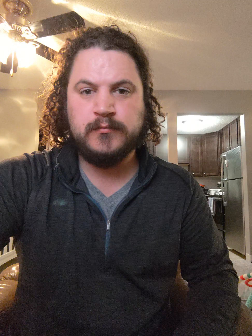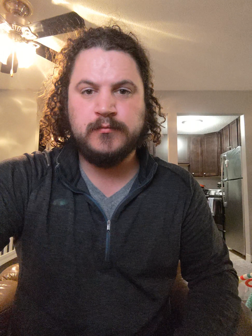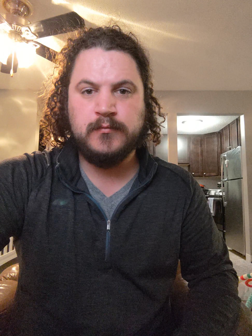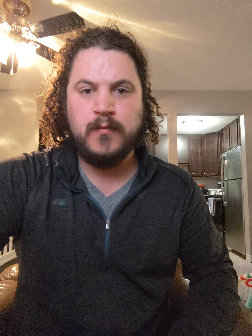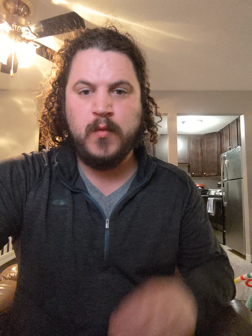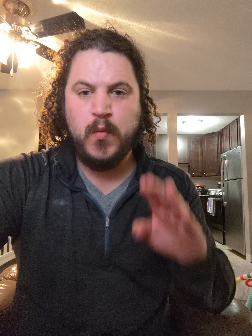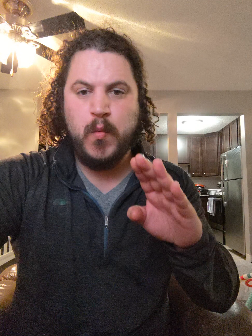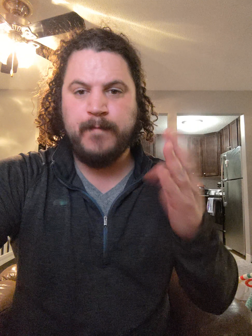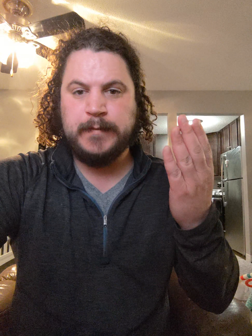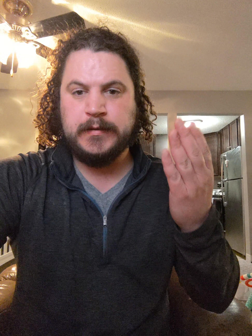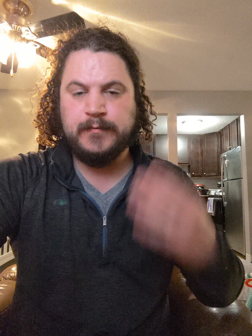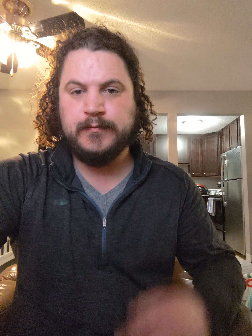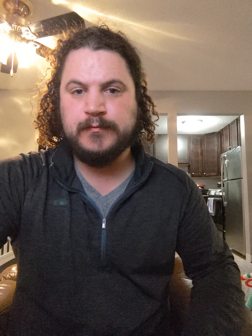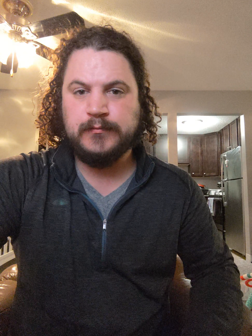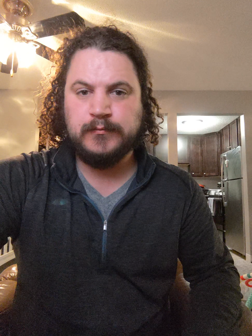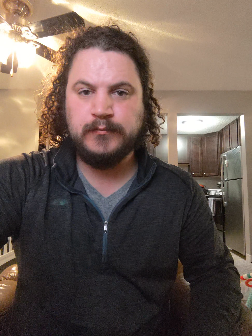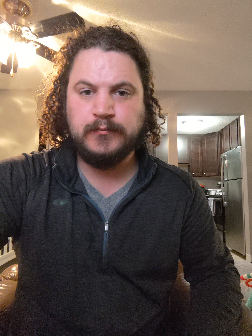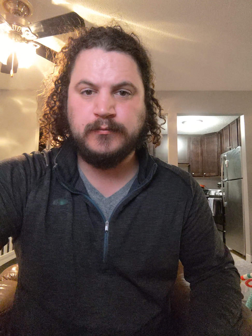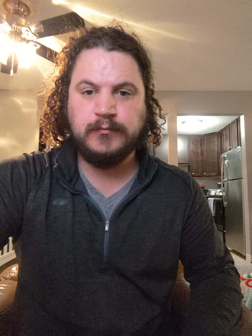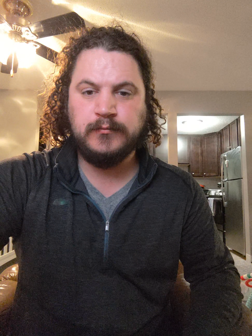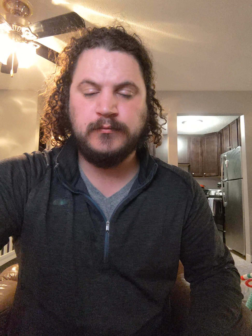open